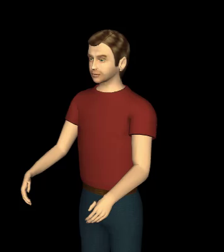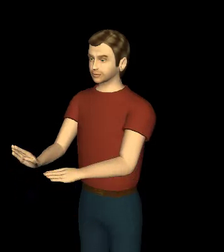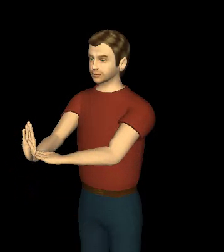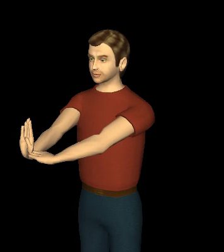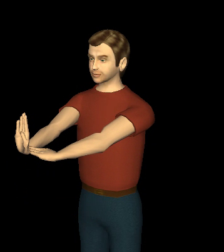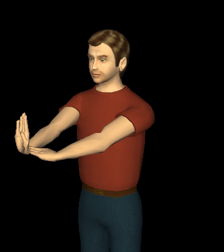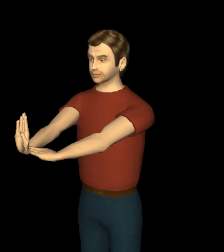يظهر